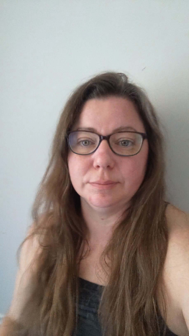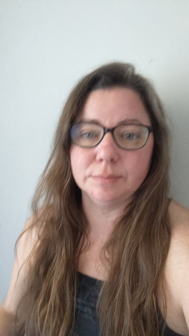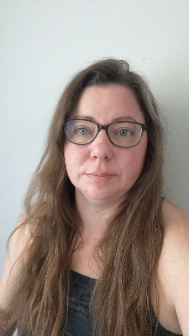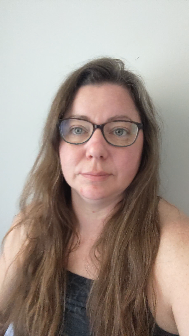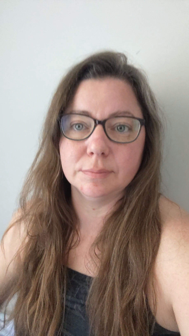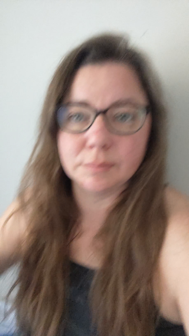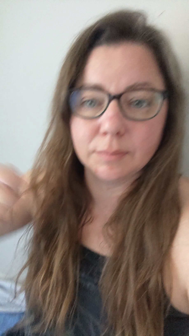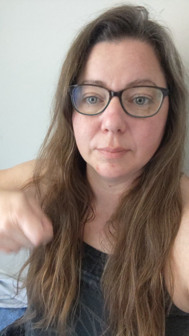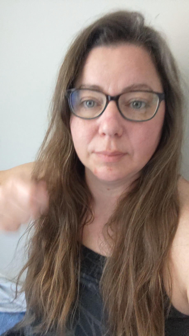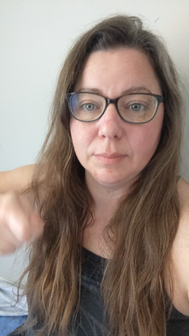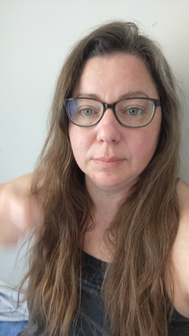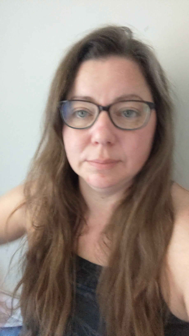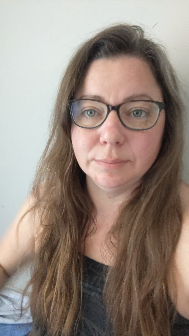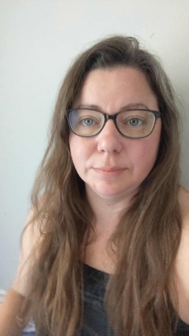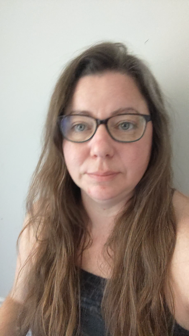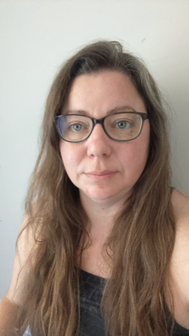hammer